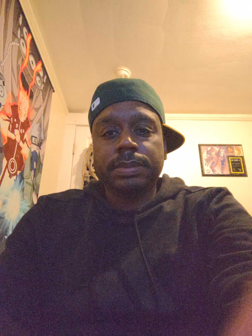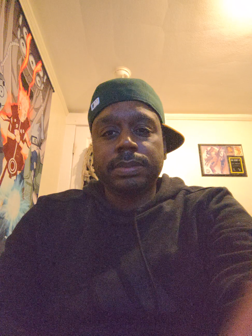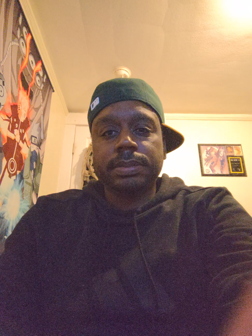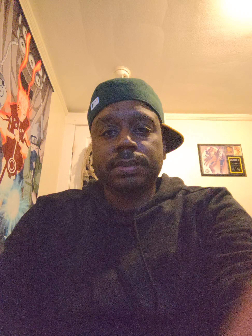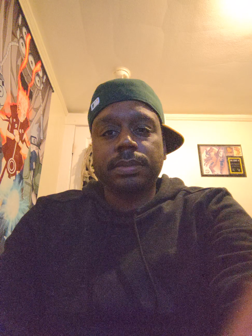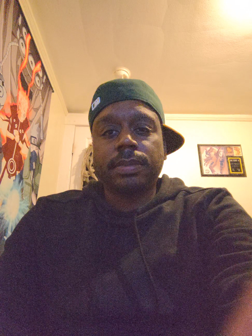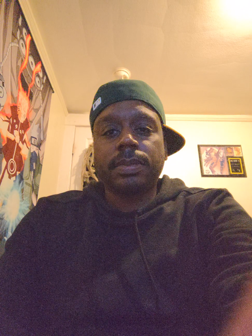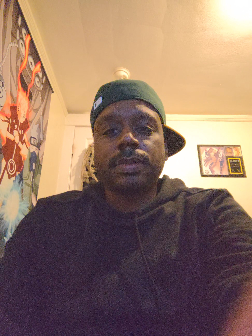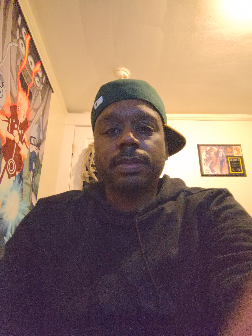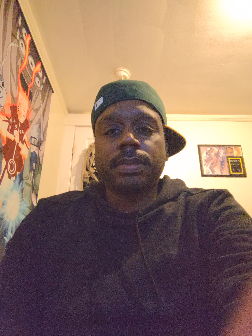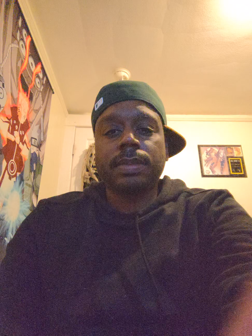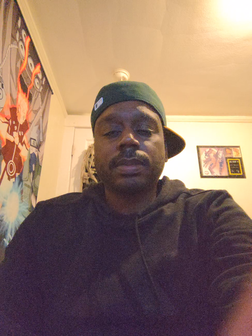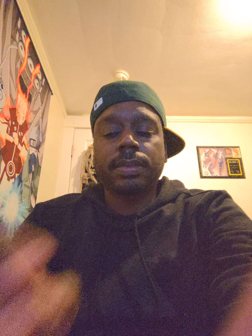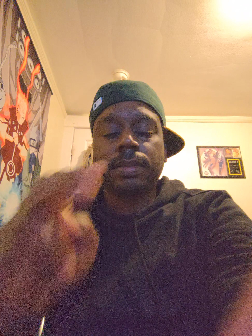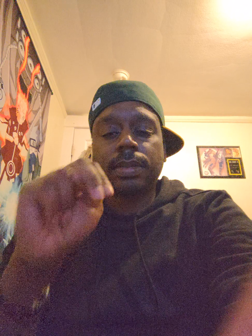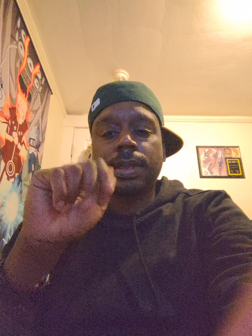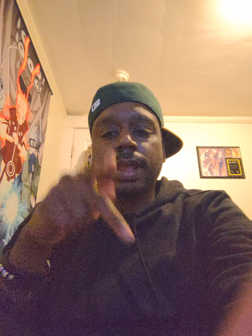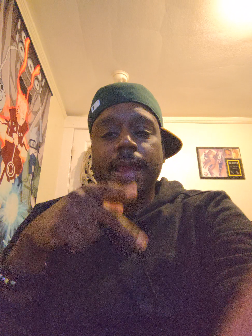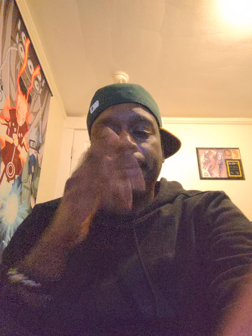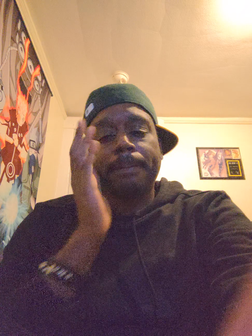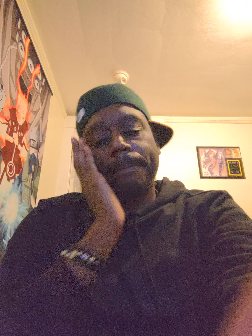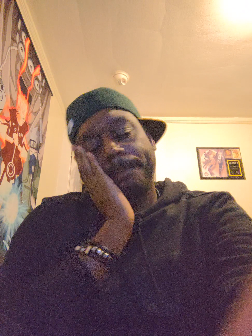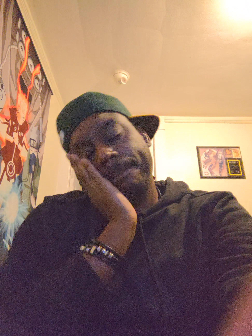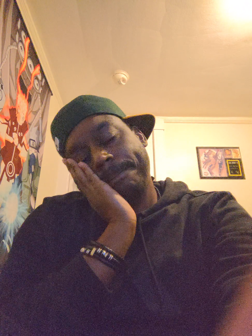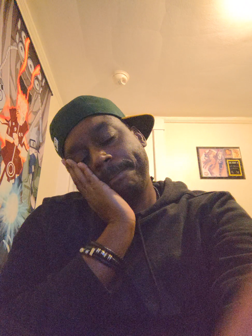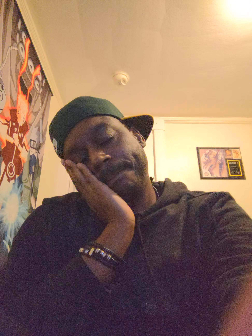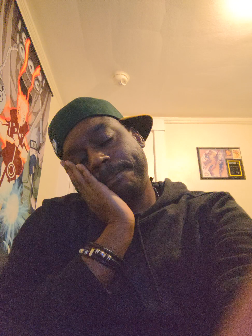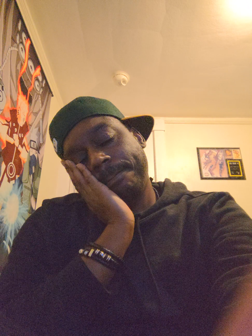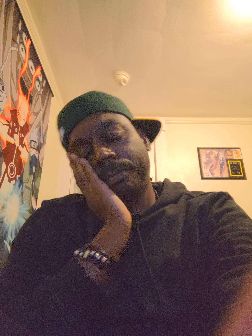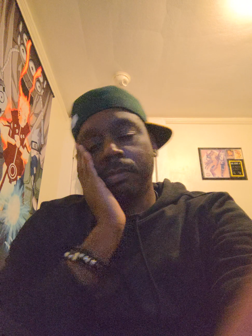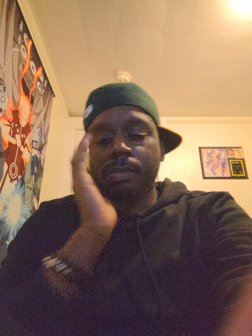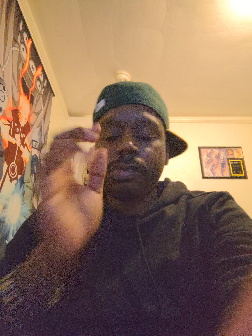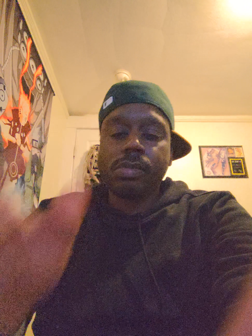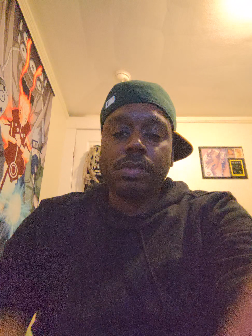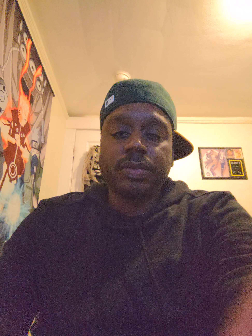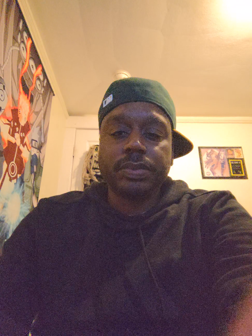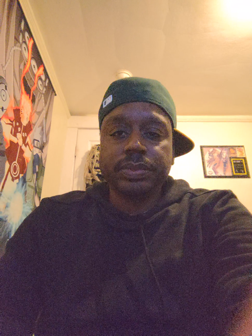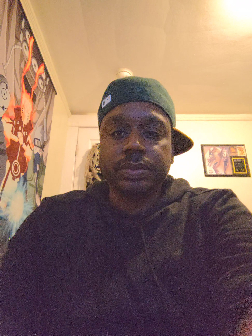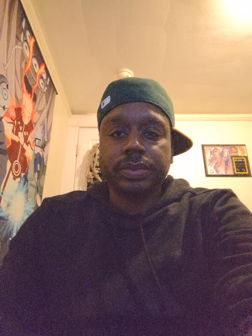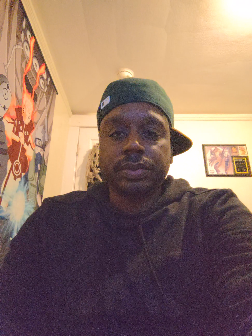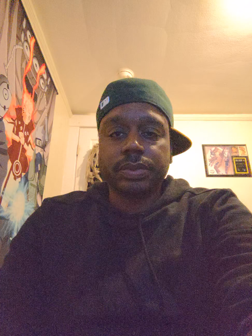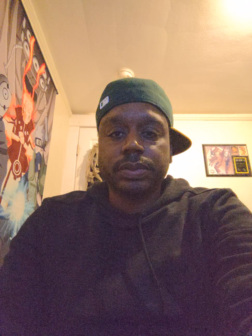nap